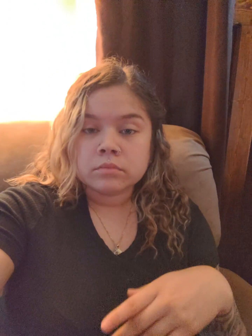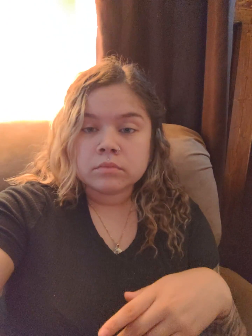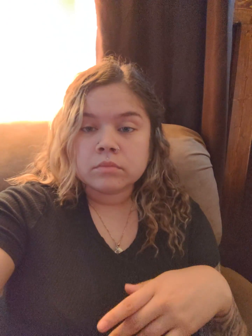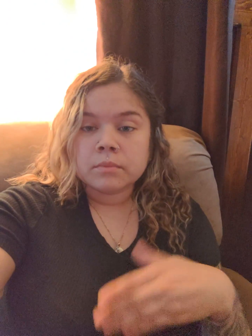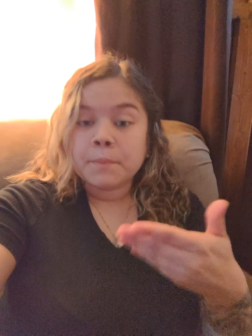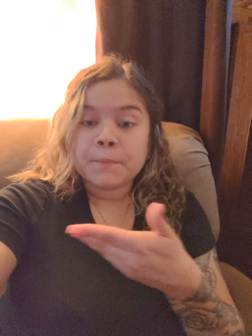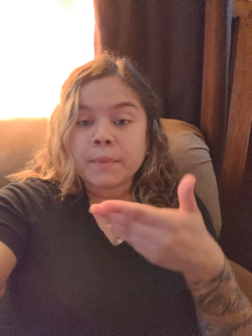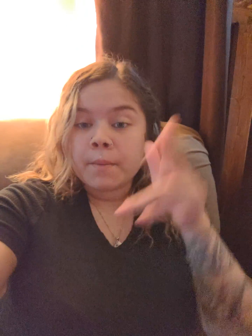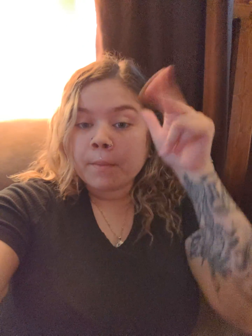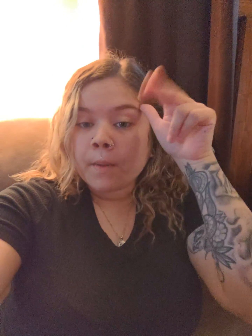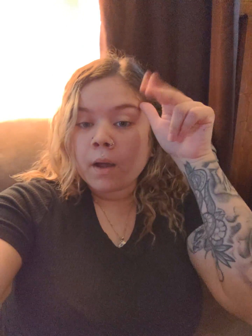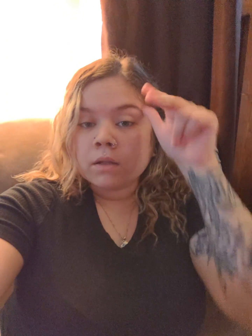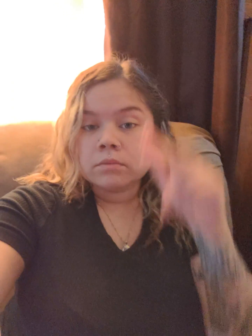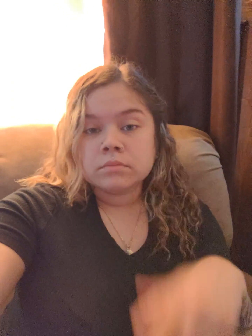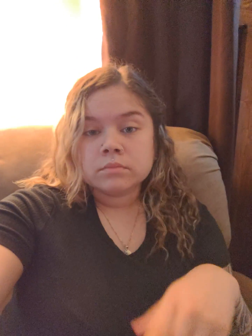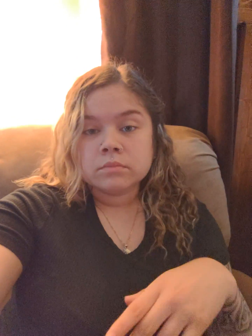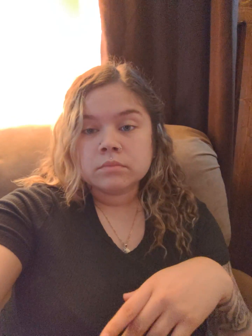pony